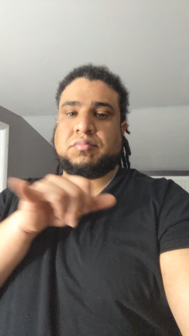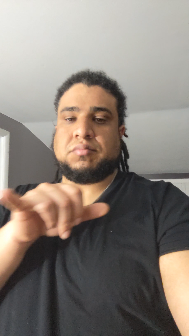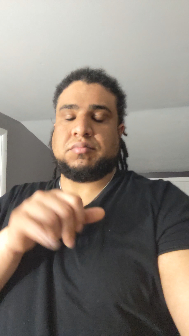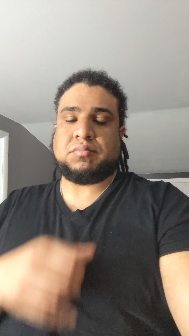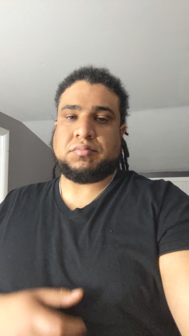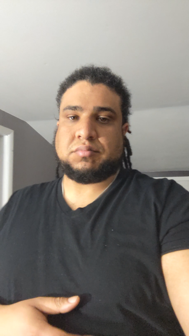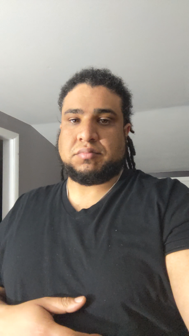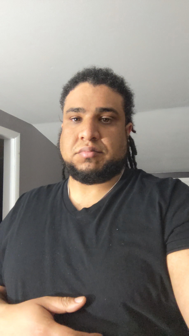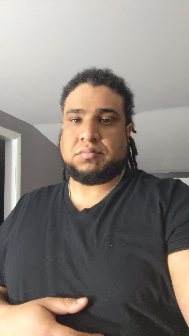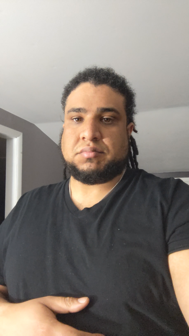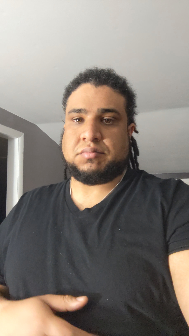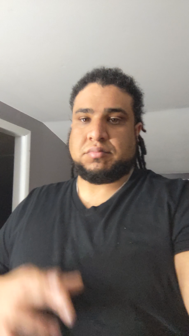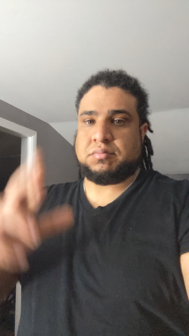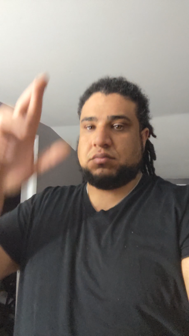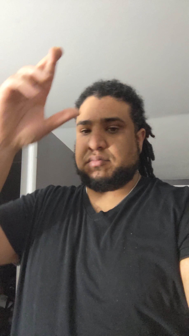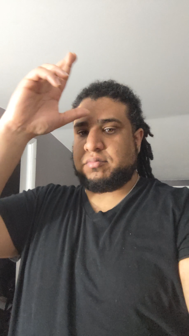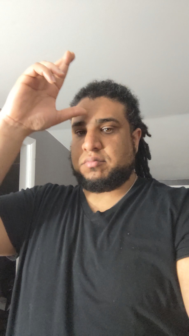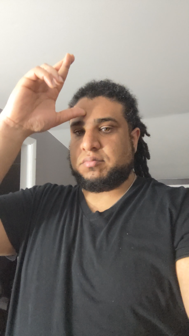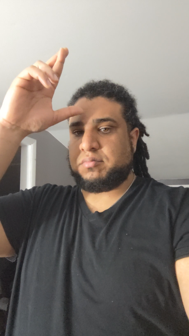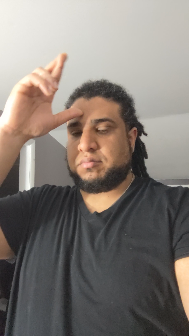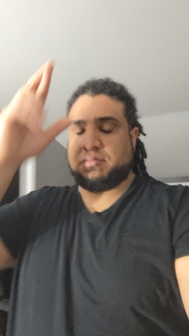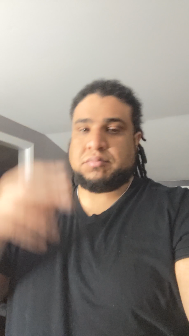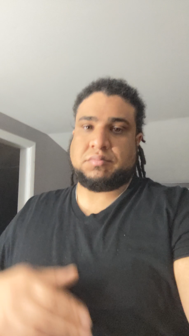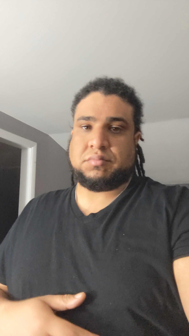rooster